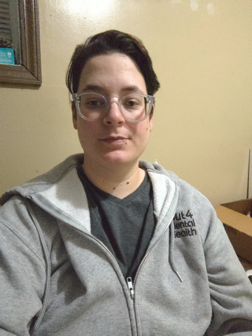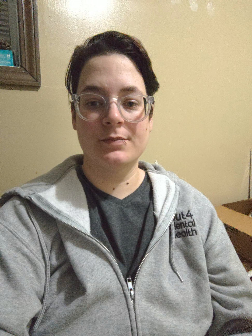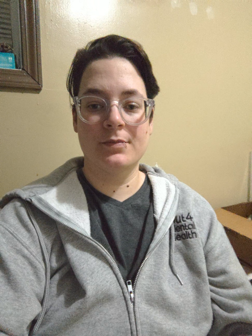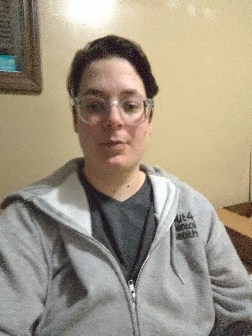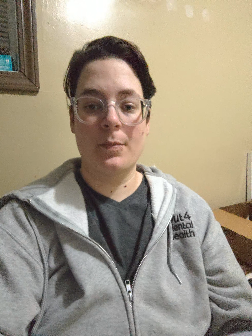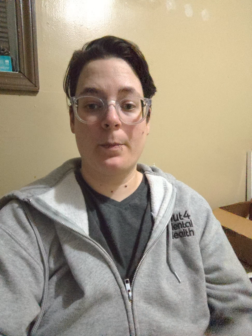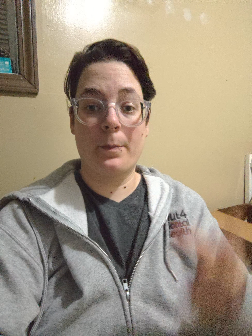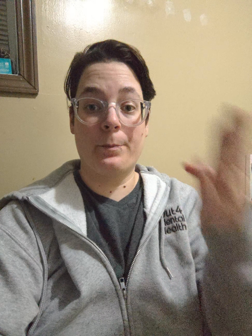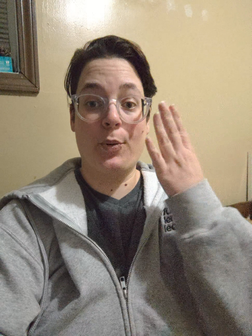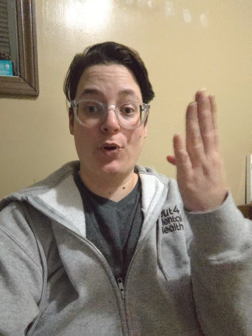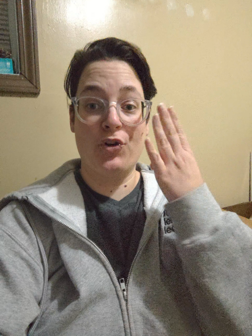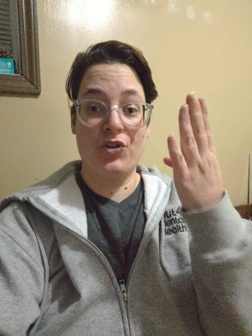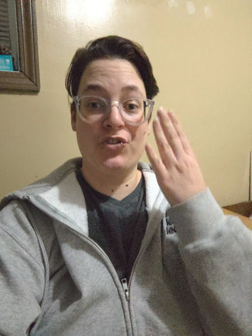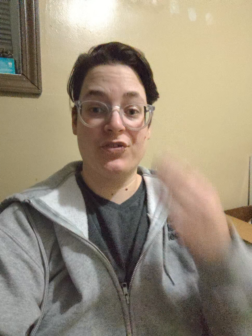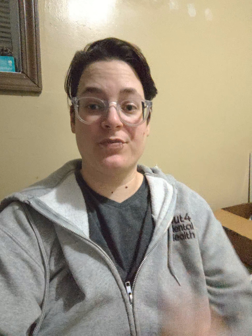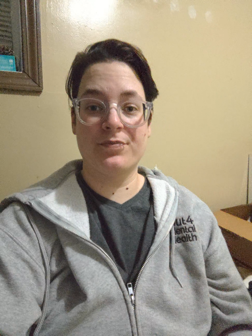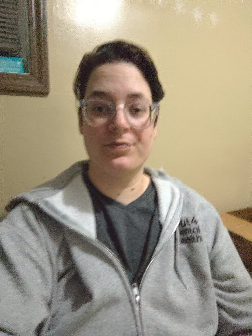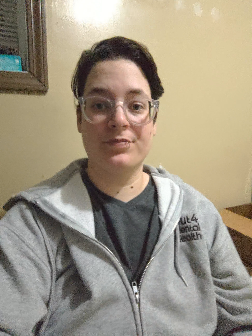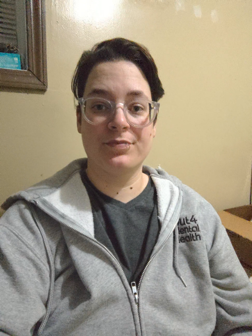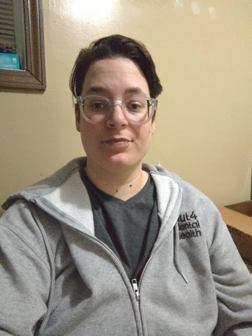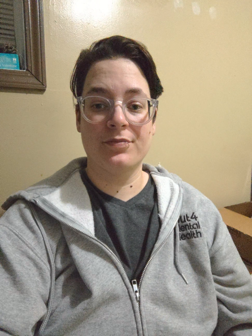morning